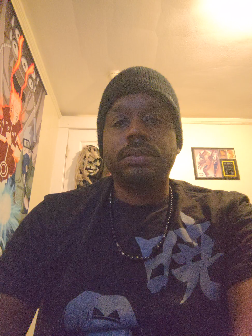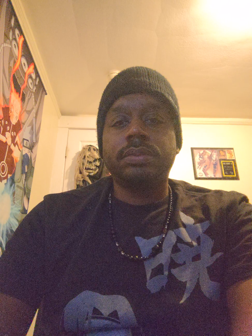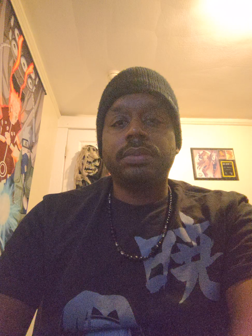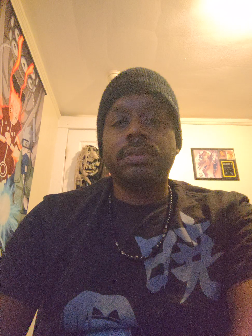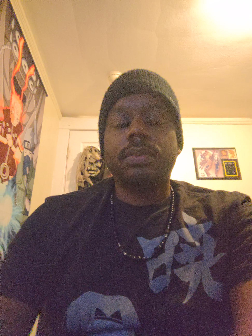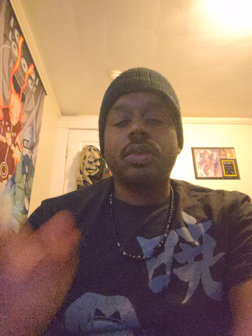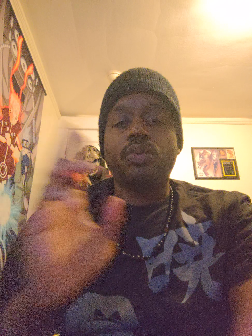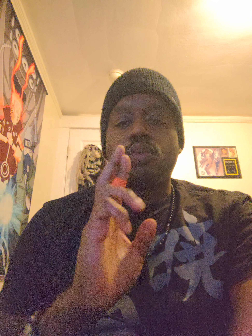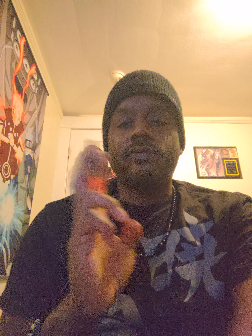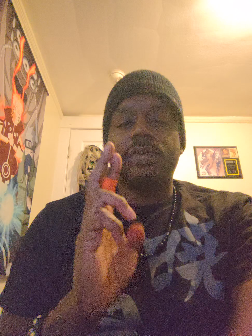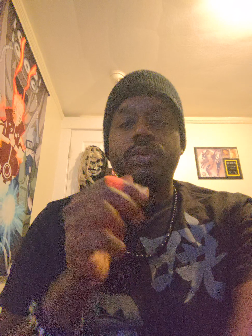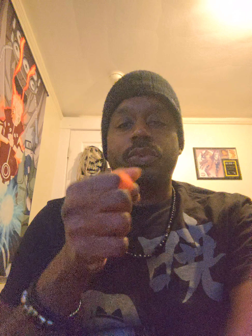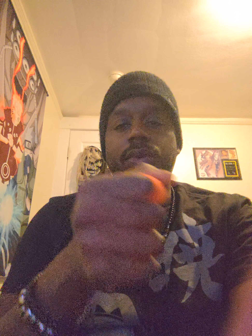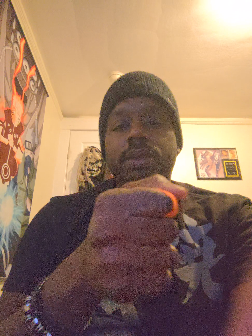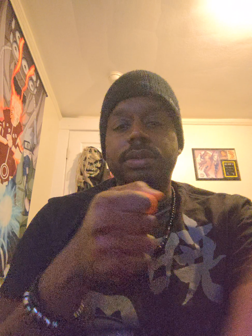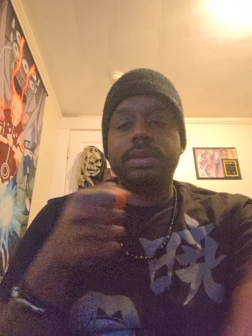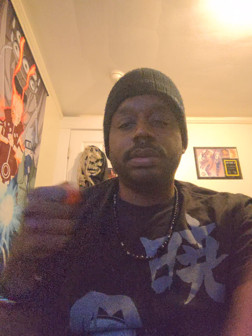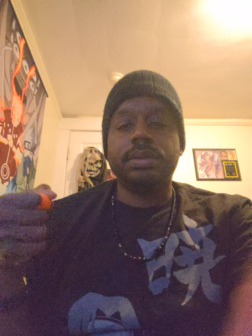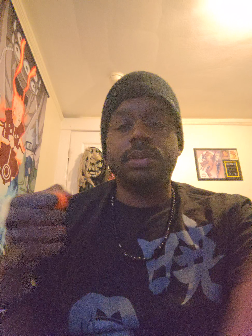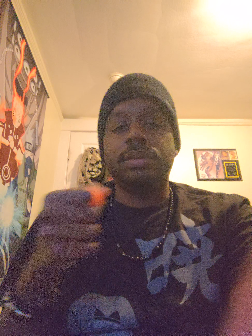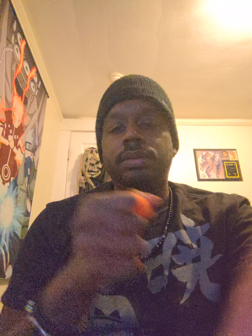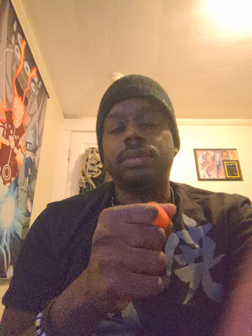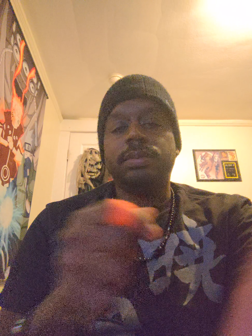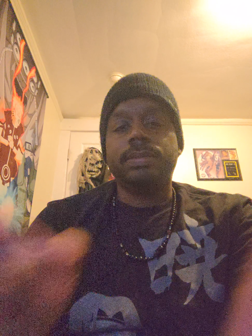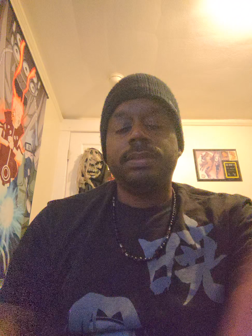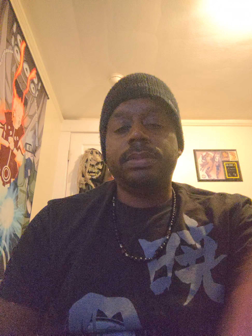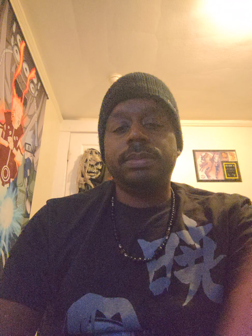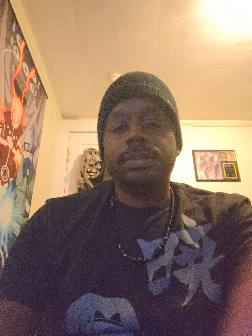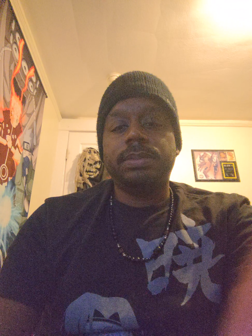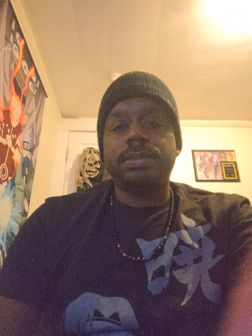refrigerator